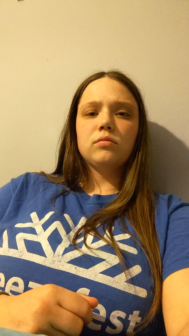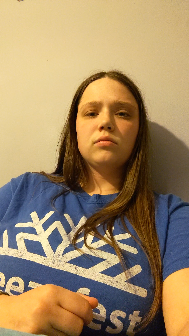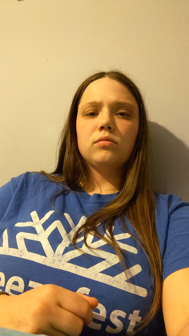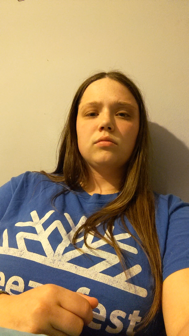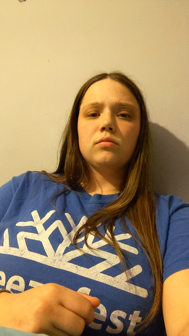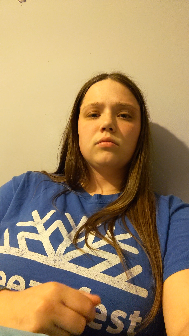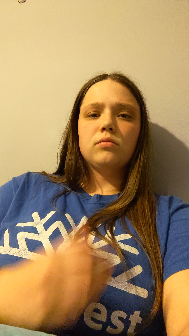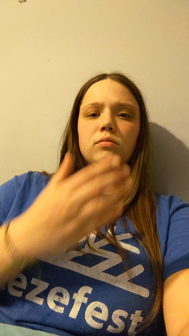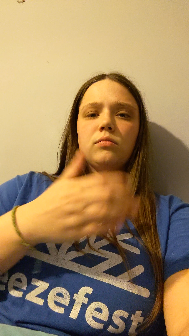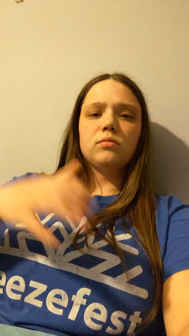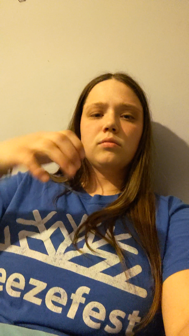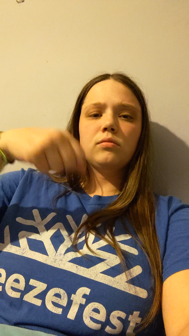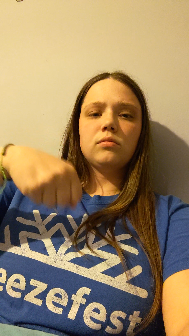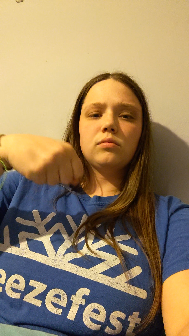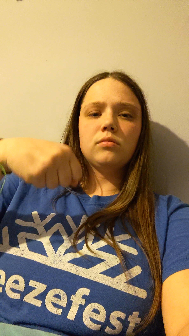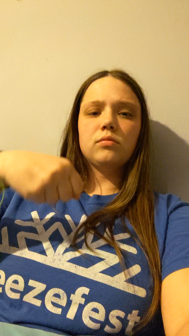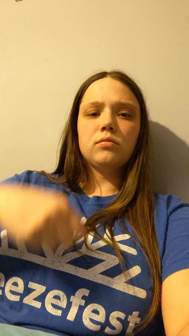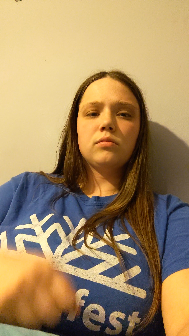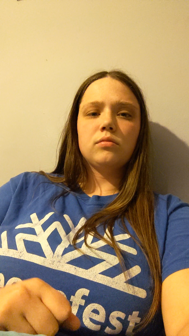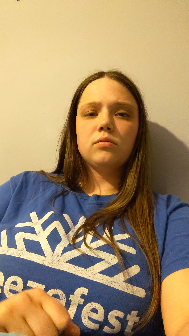basket